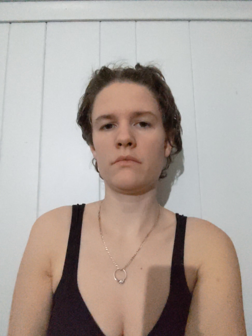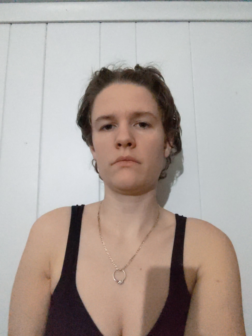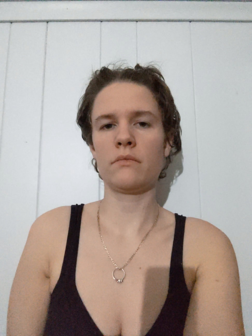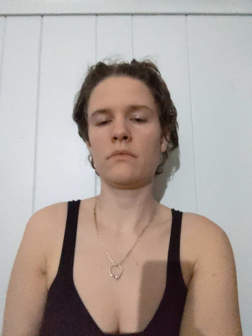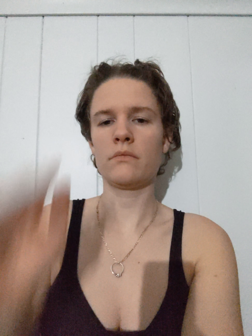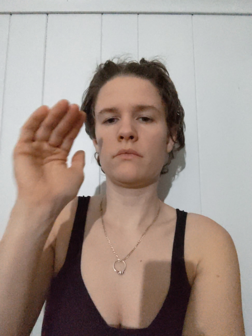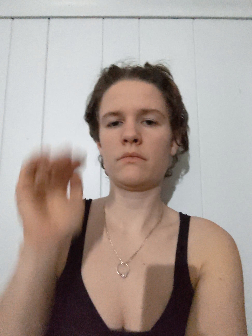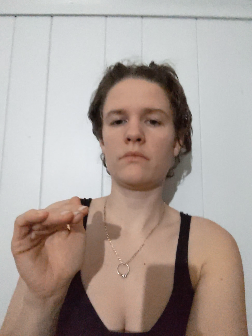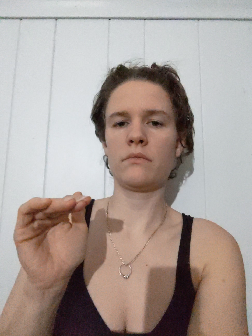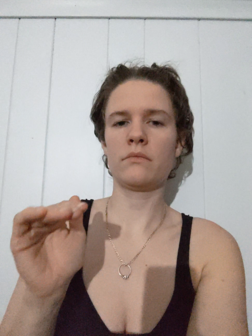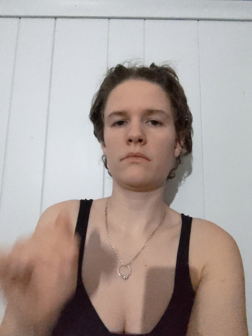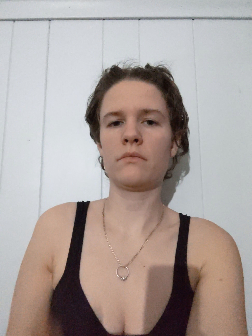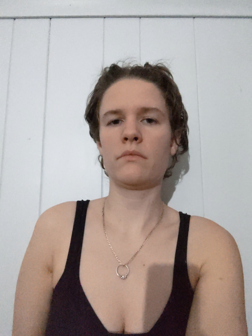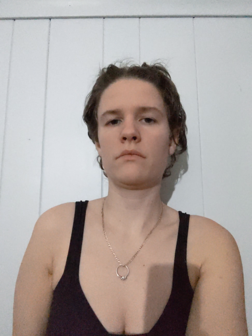child